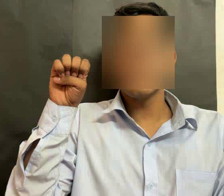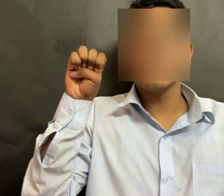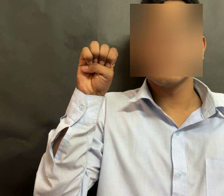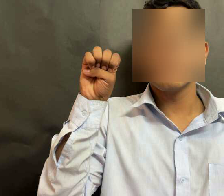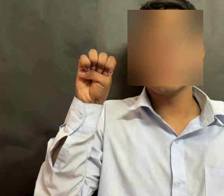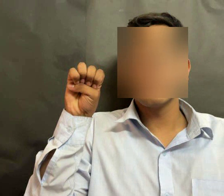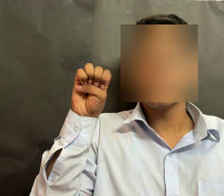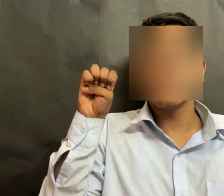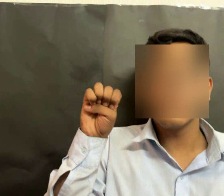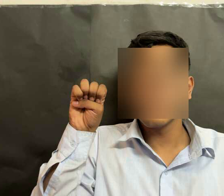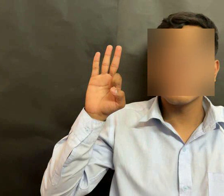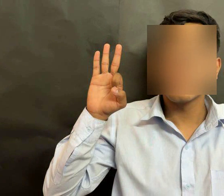F